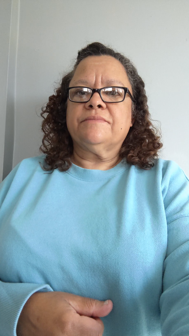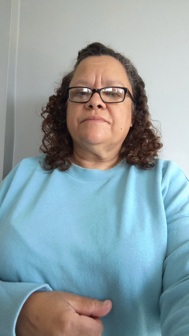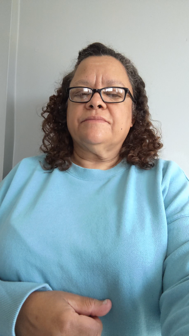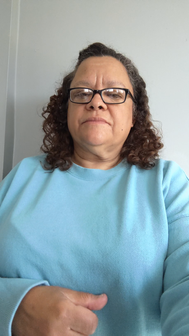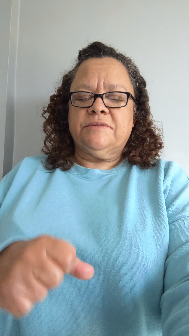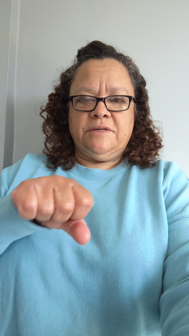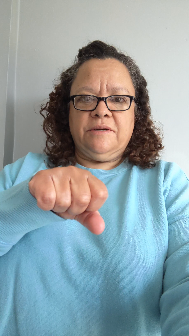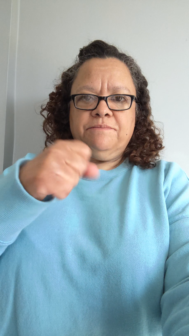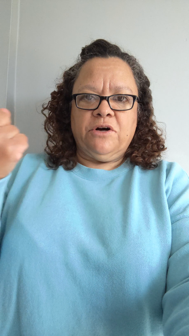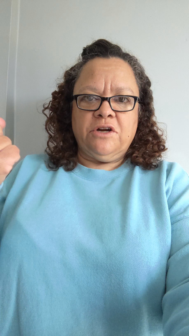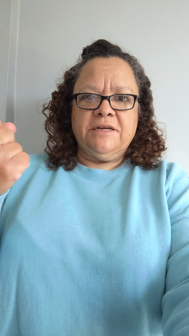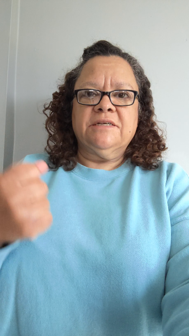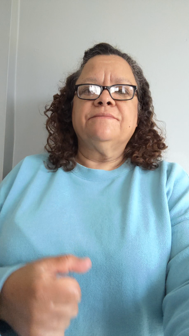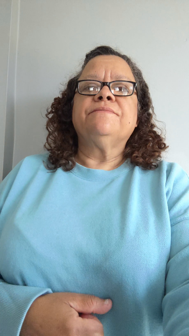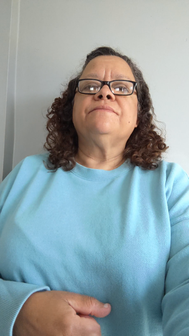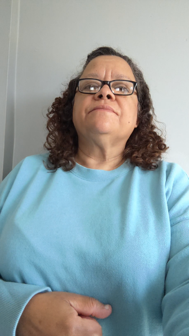break